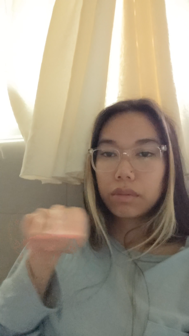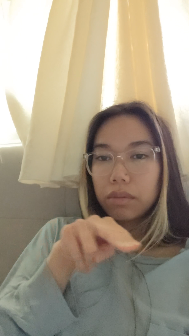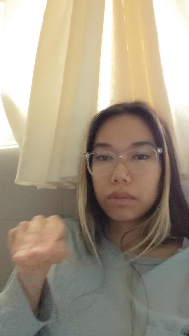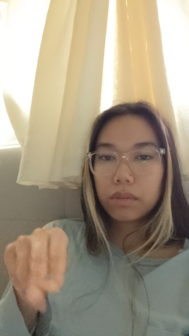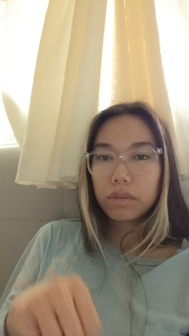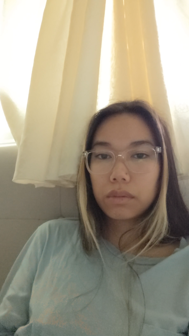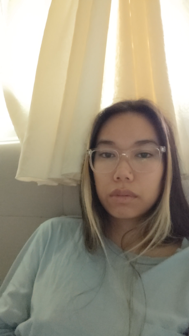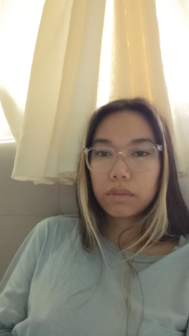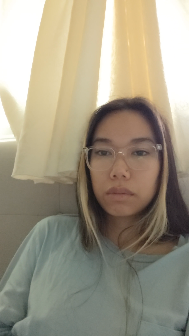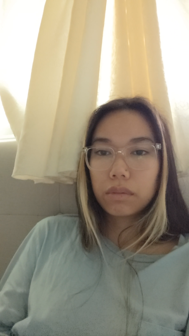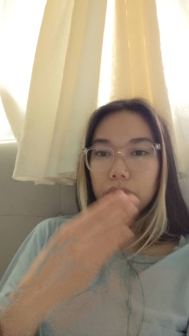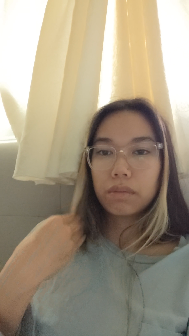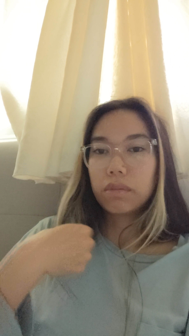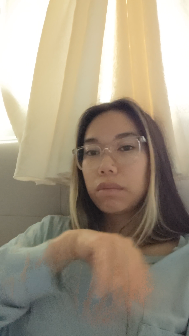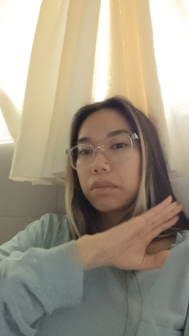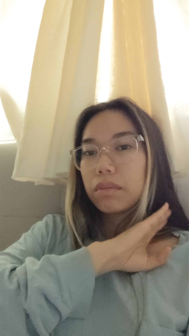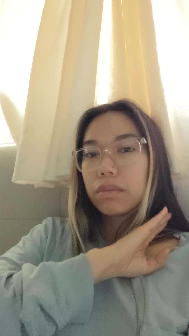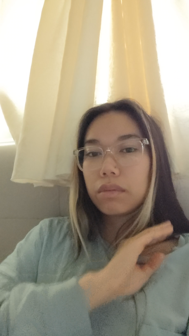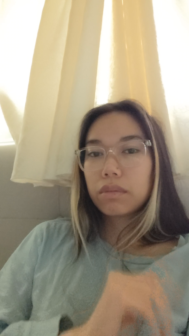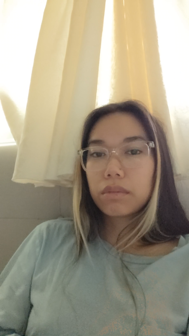scarf